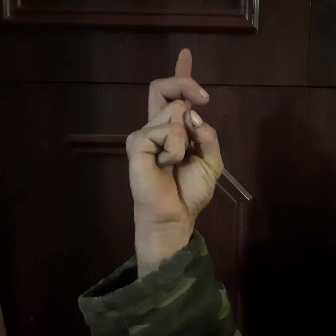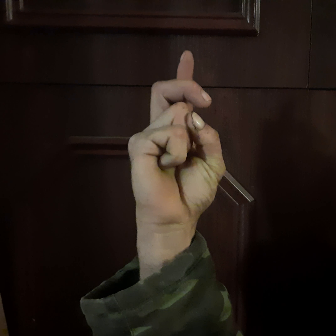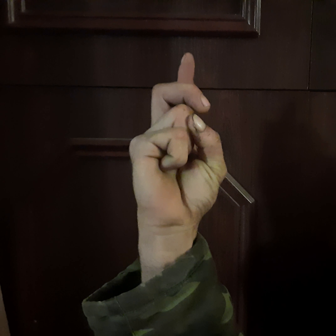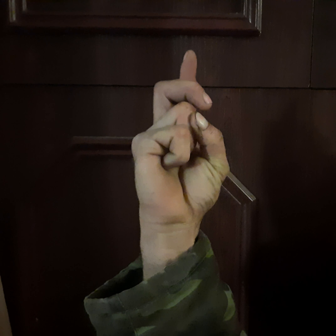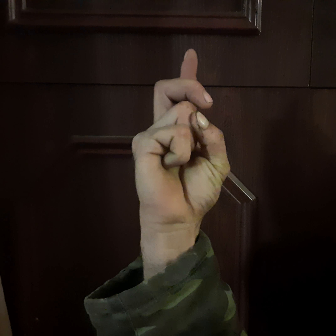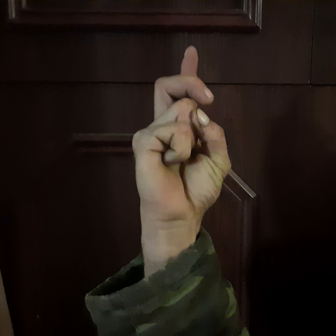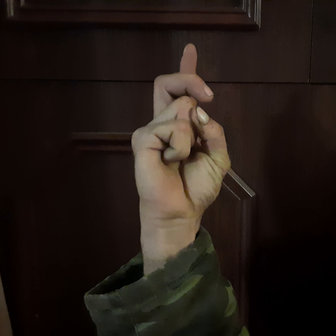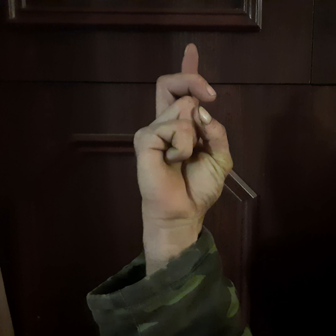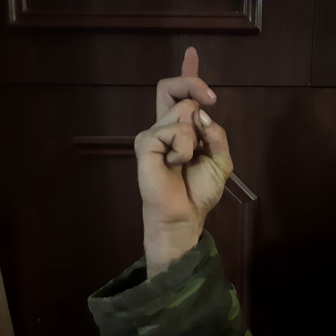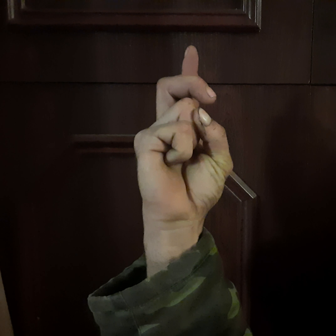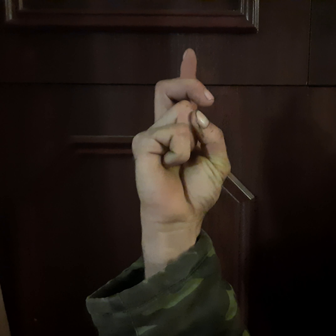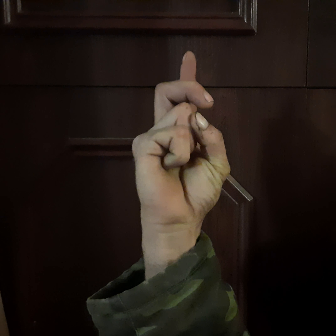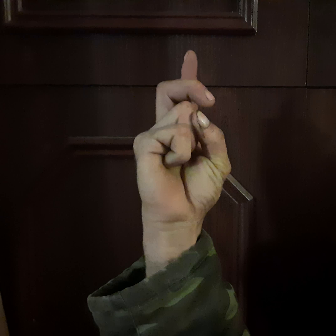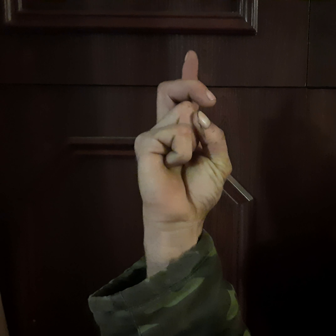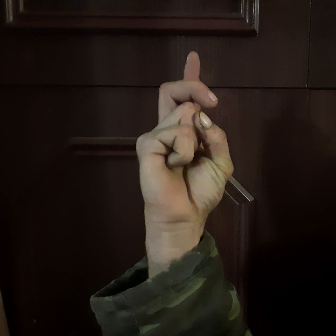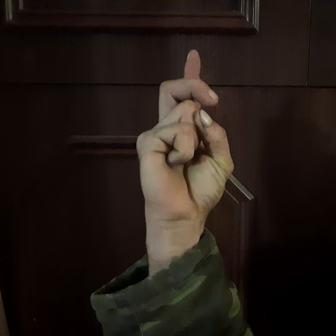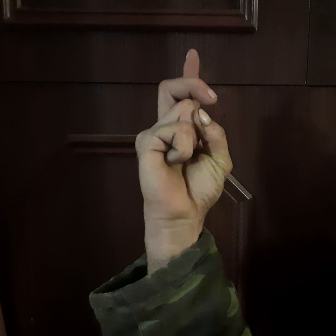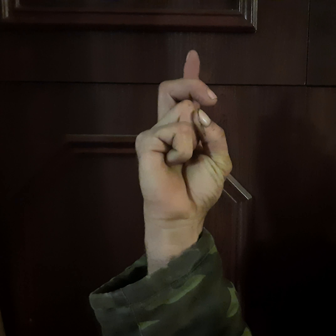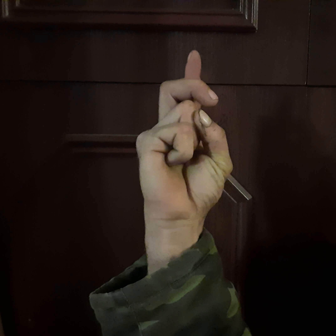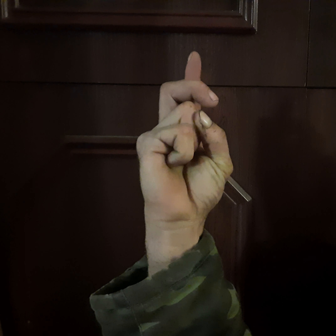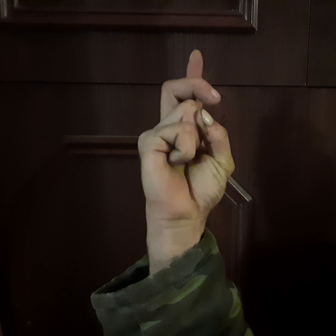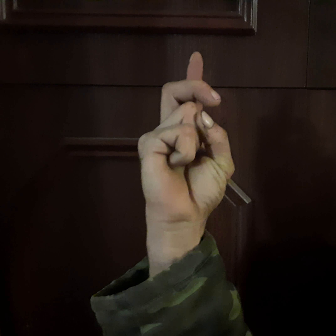Б